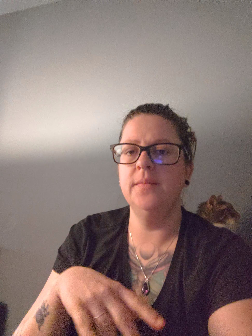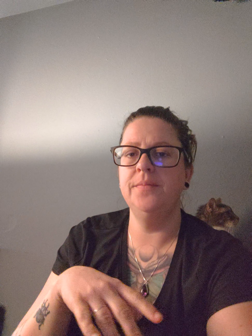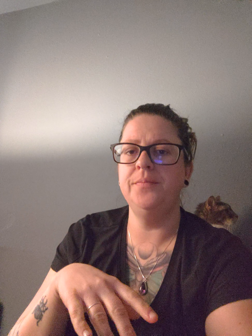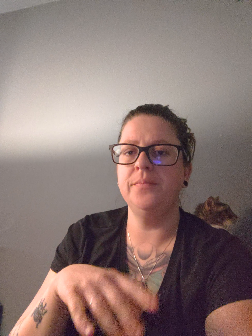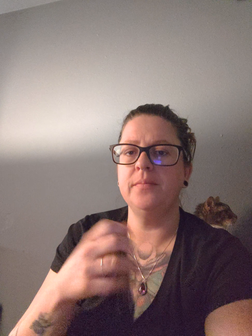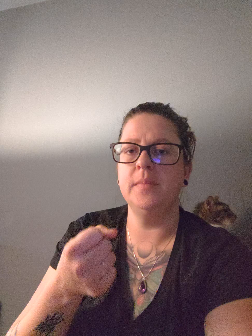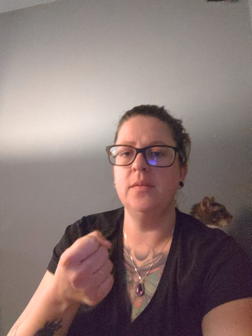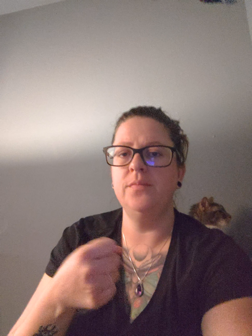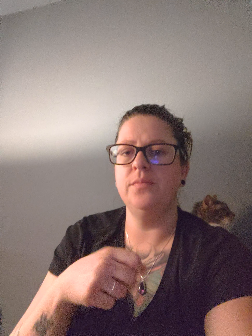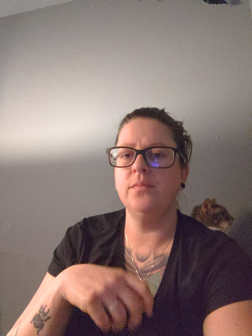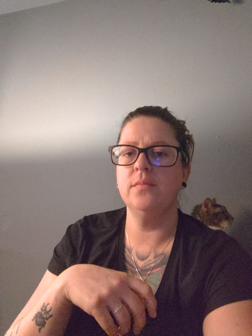milk